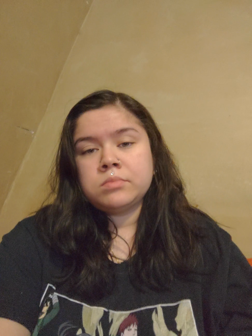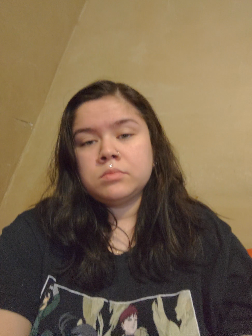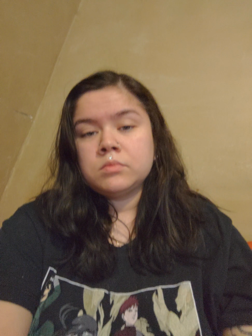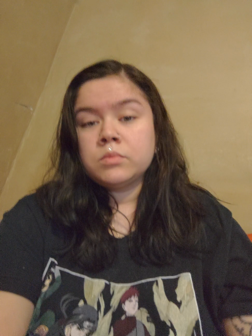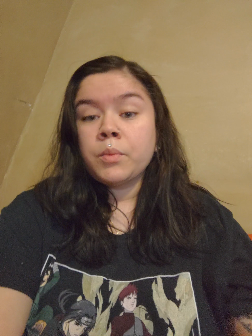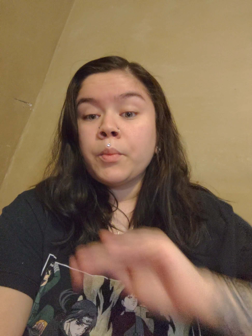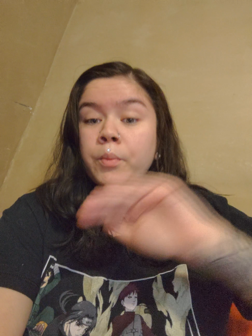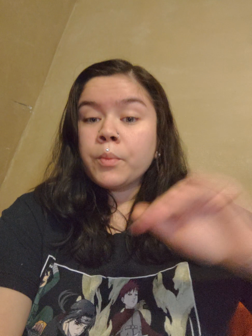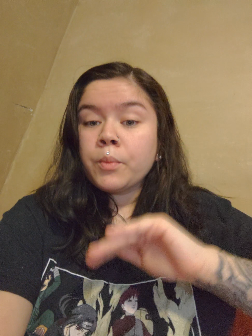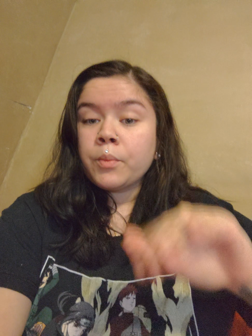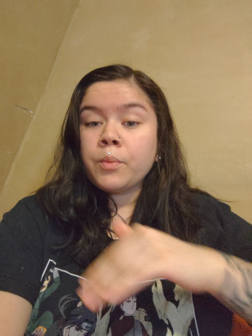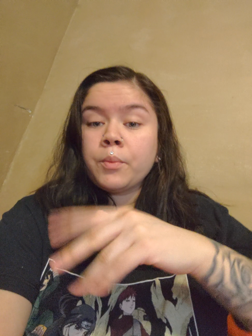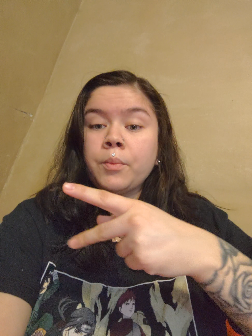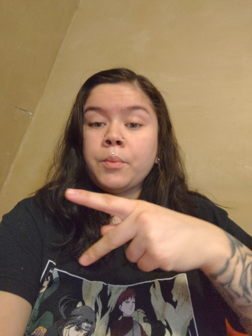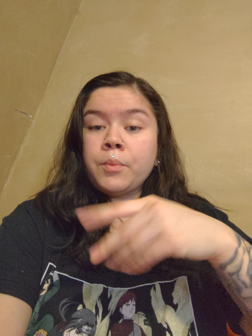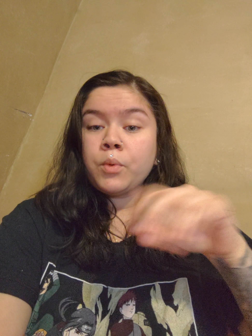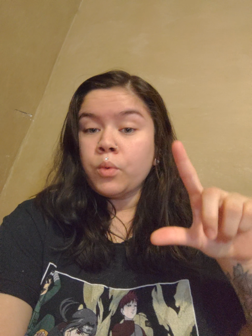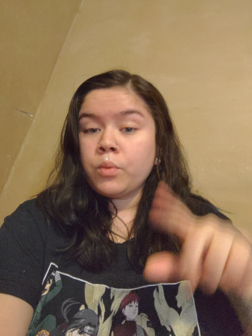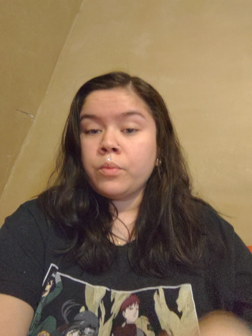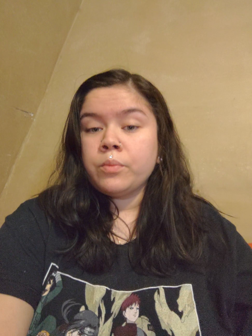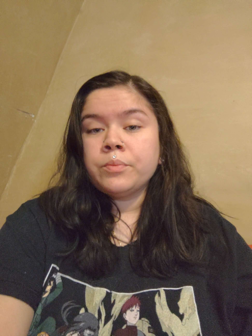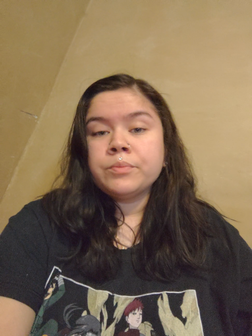pool